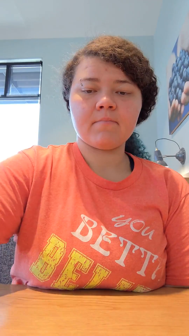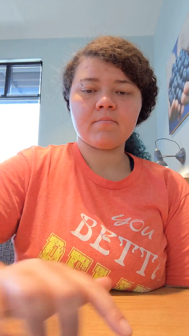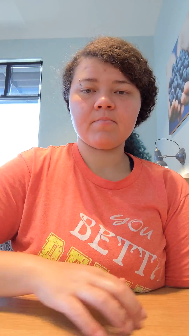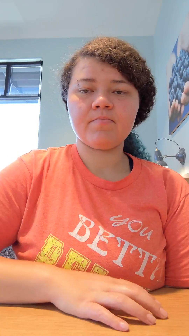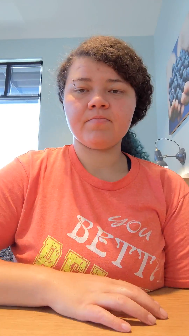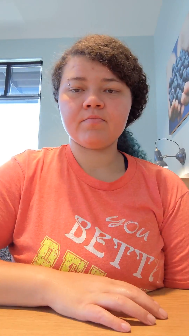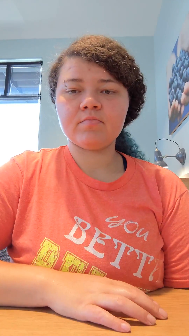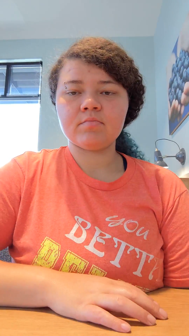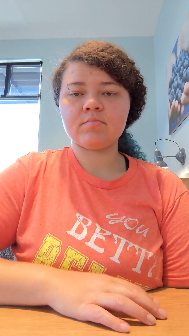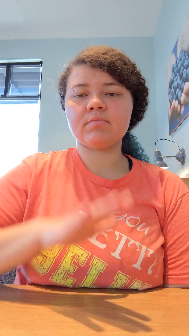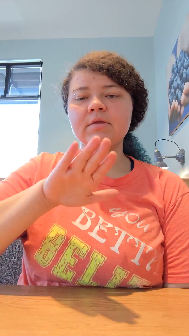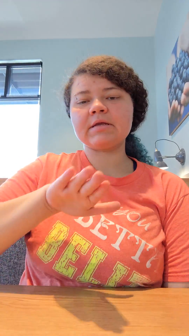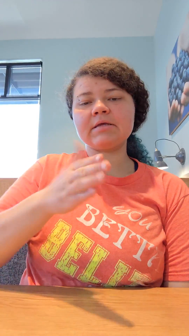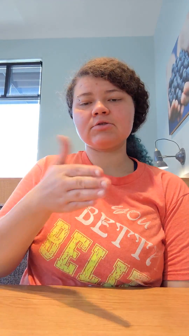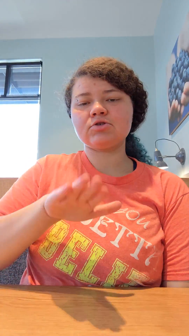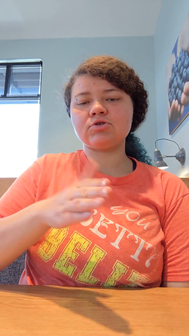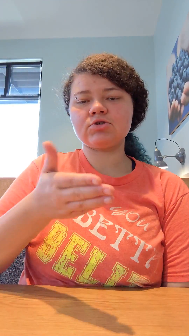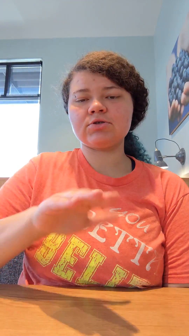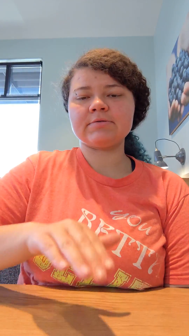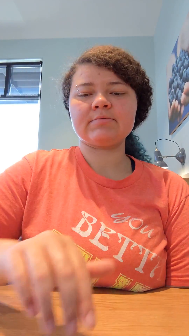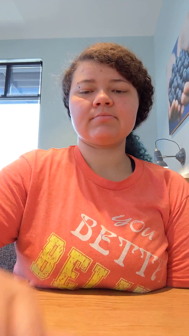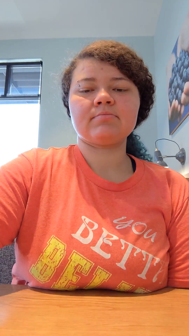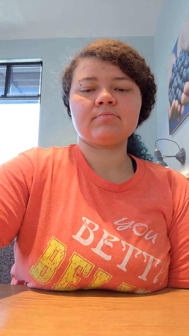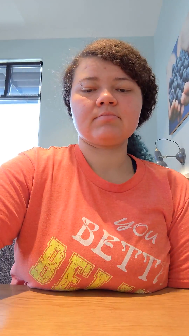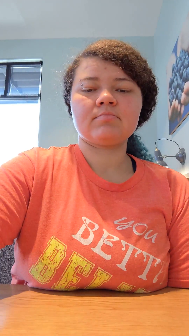kitchen